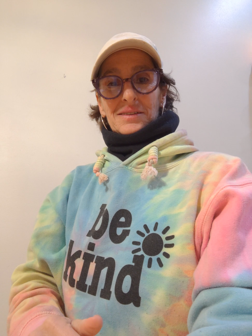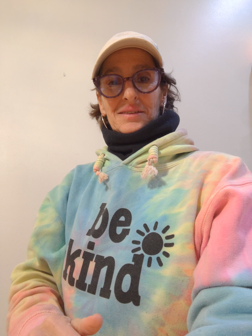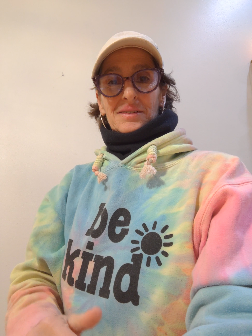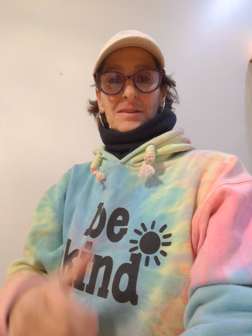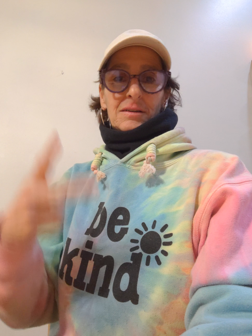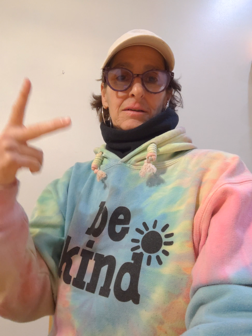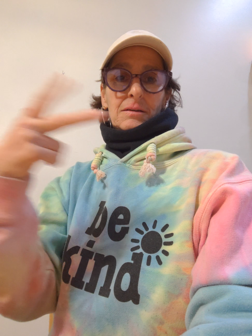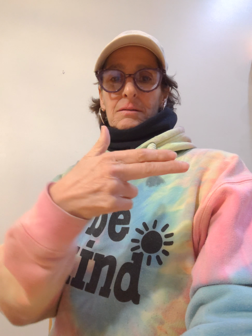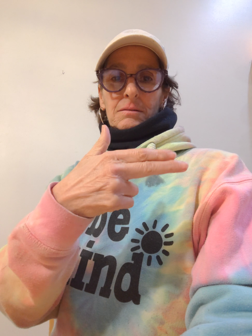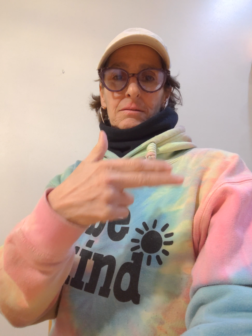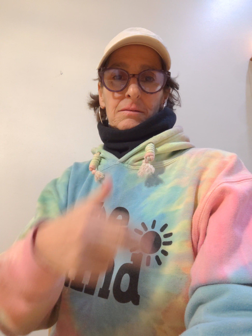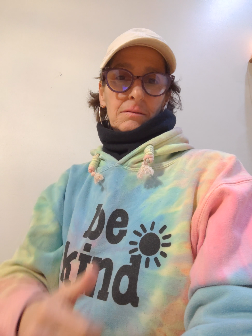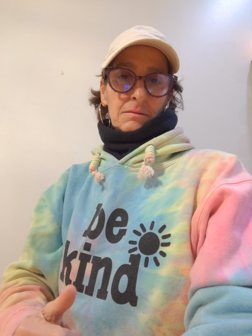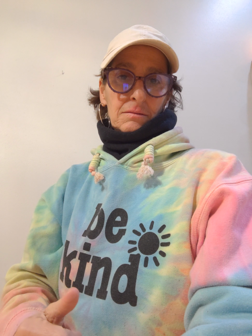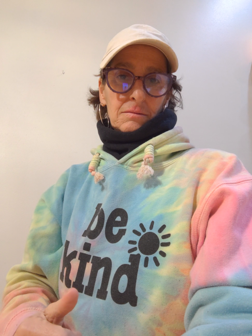cut